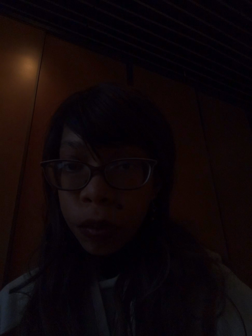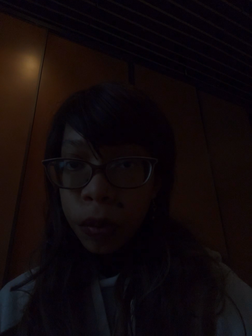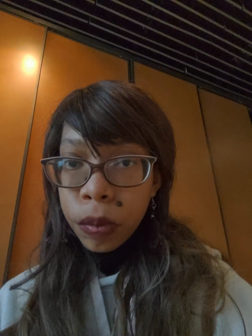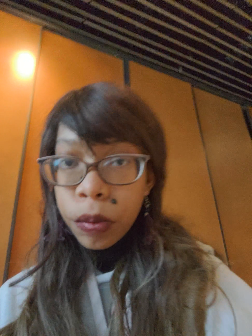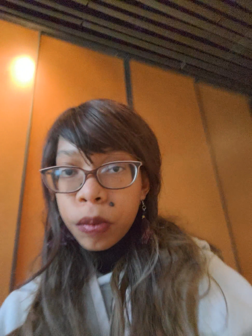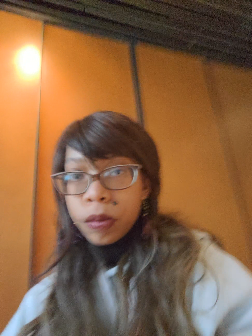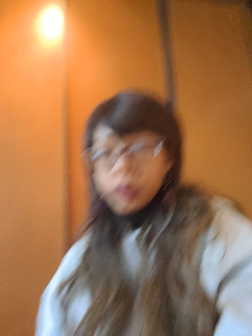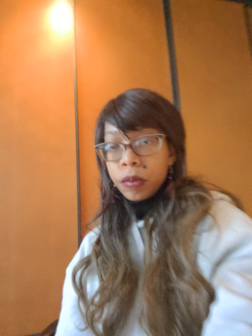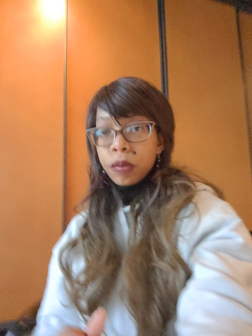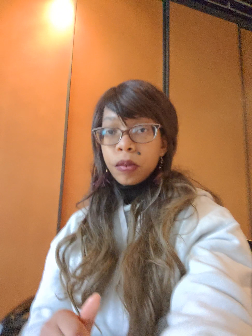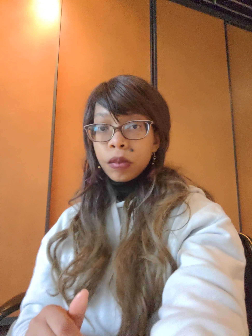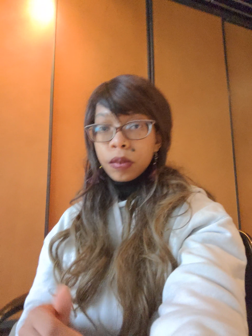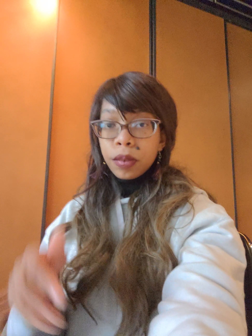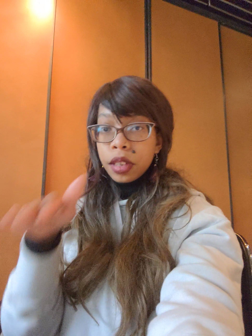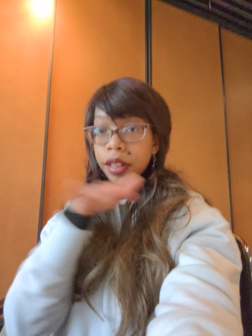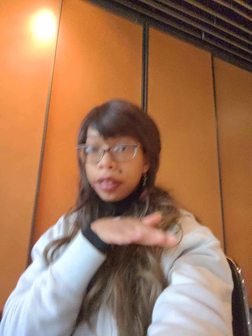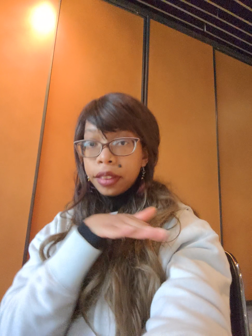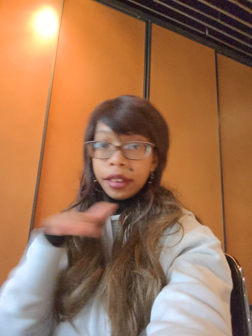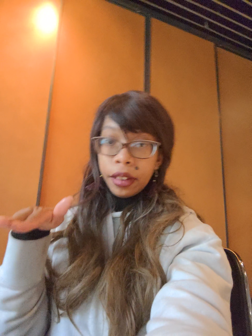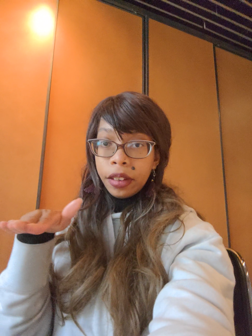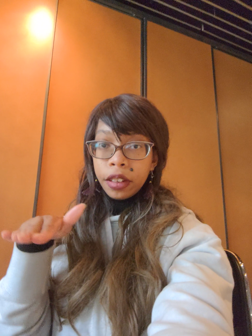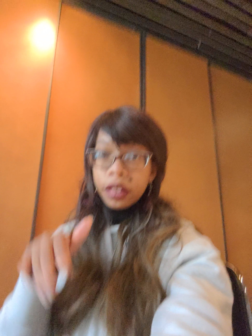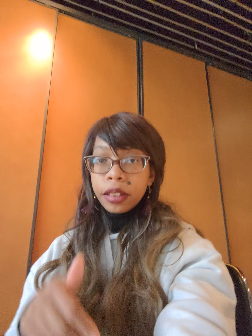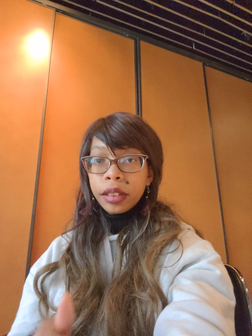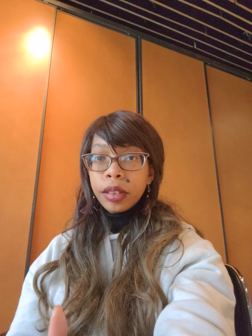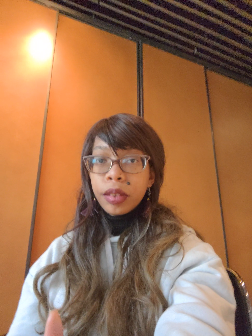clean